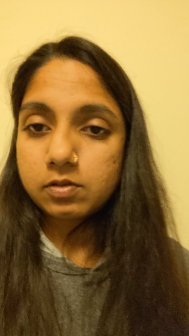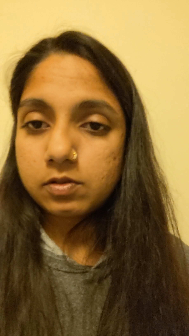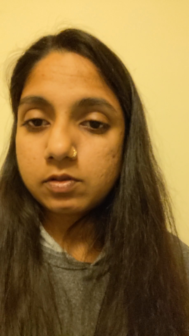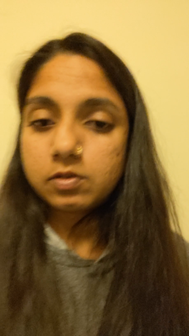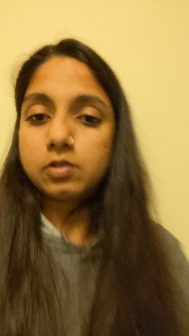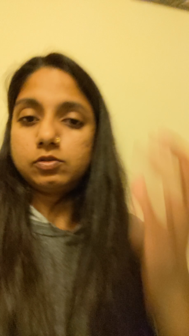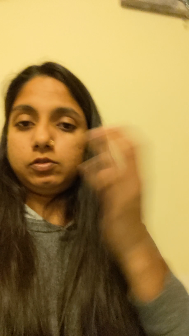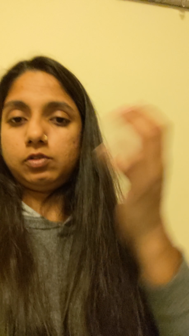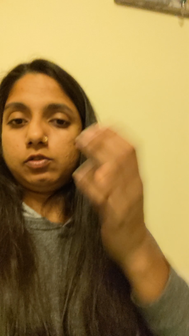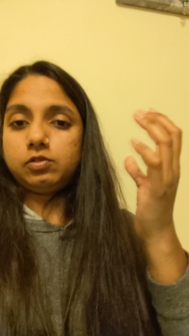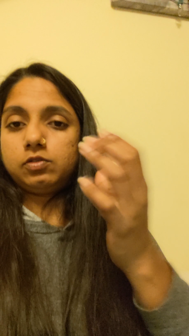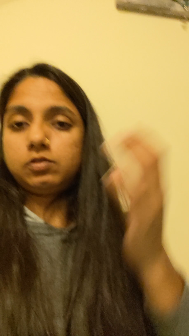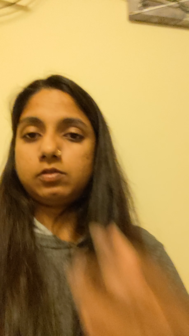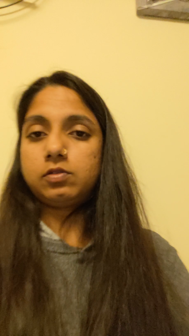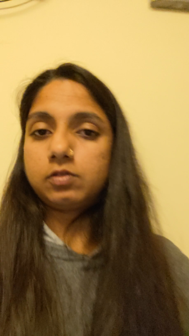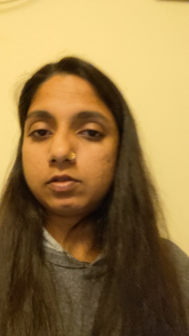shake